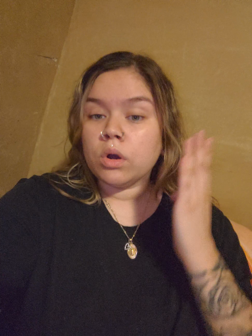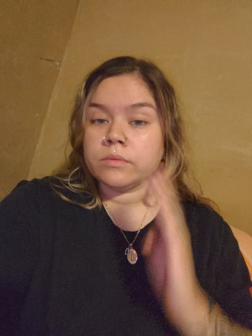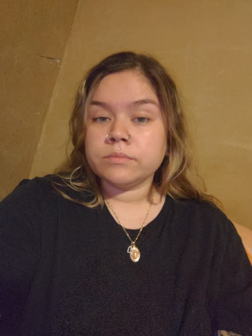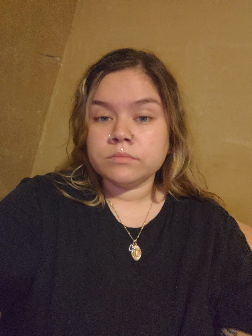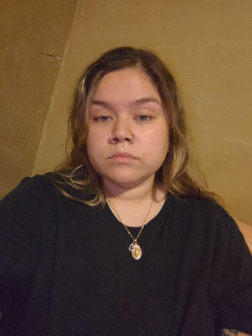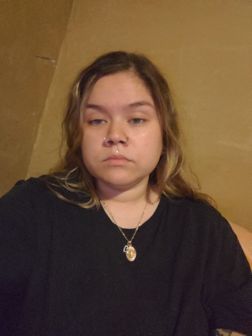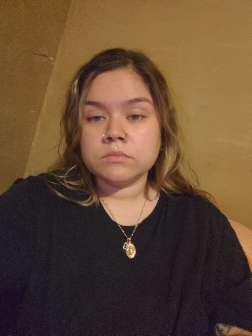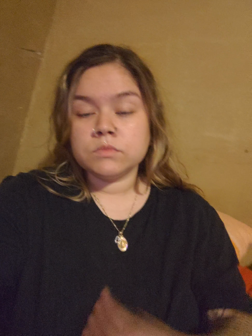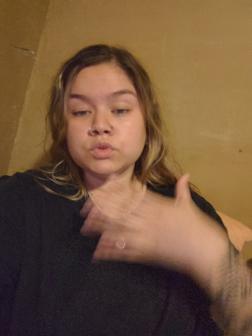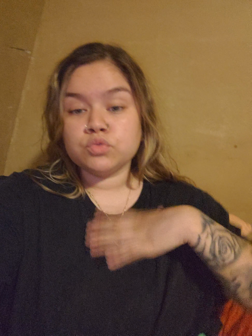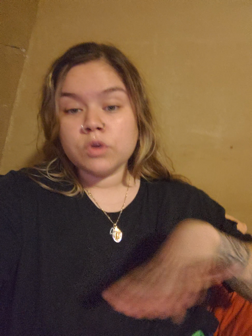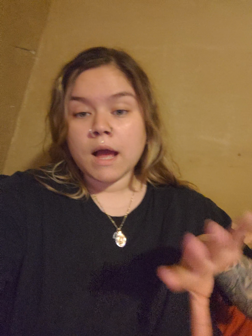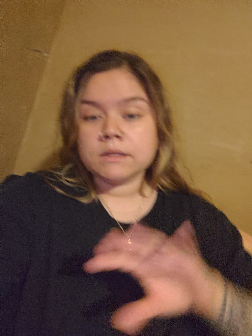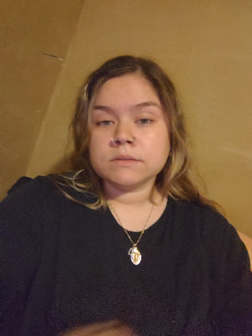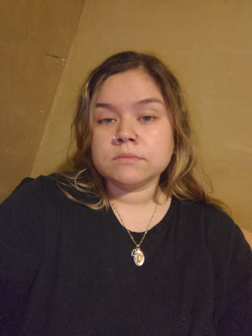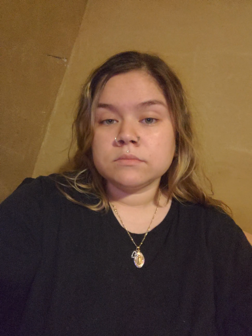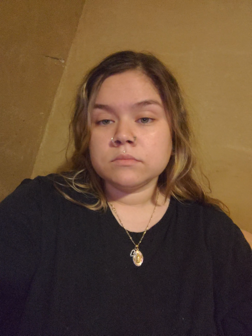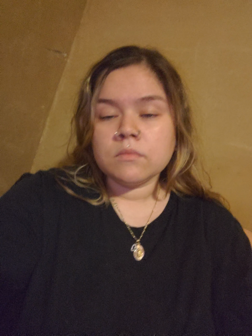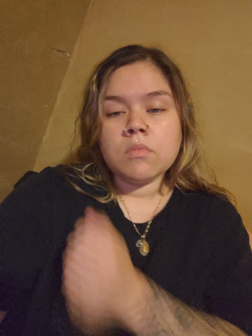dress